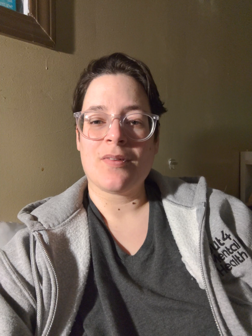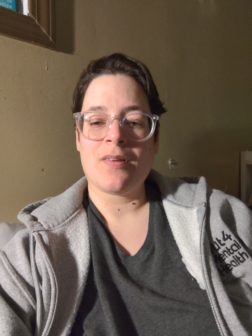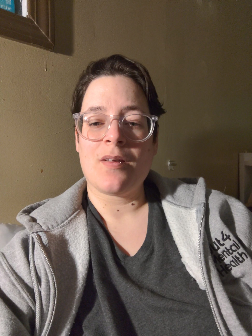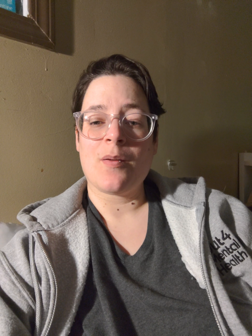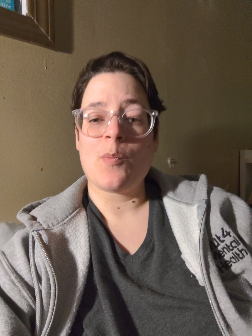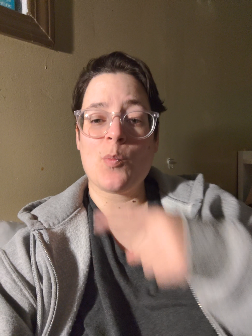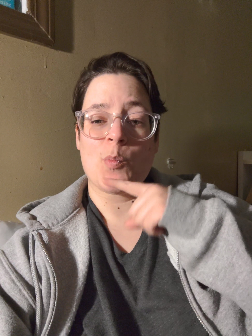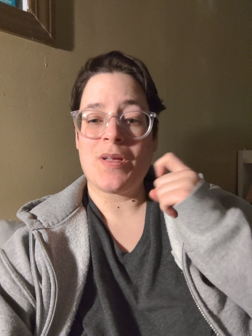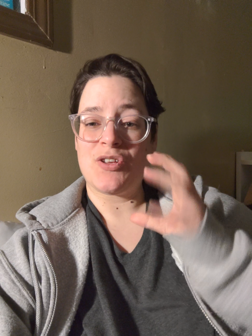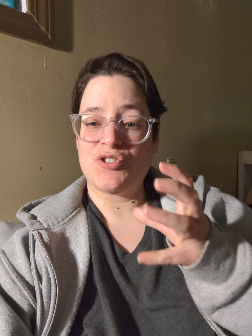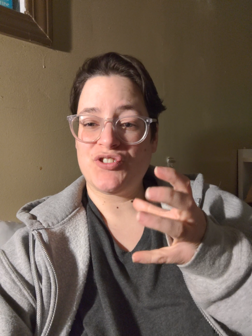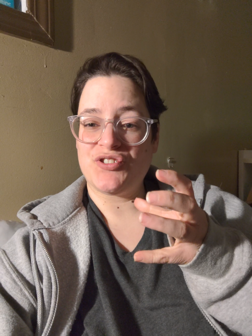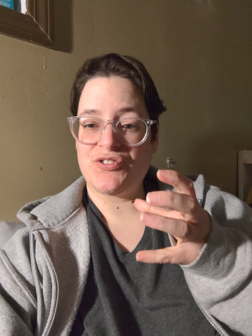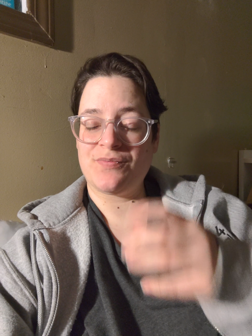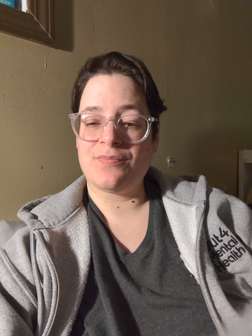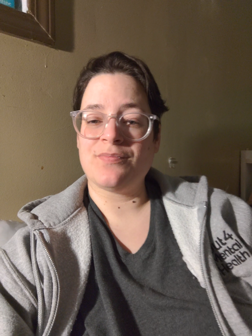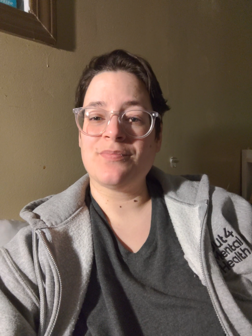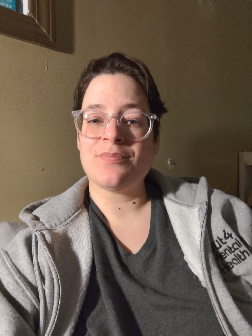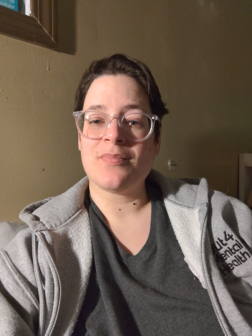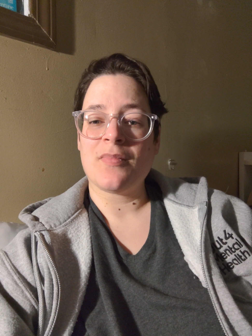dryer